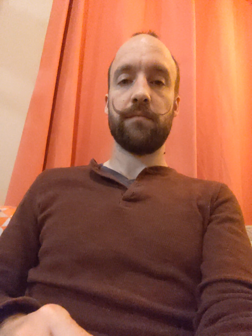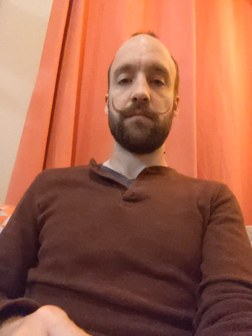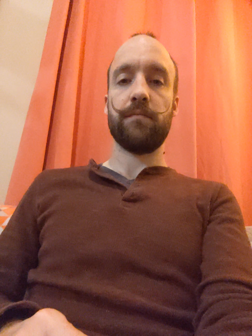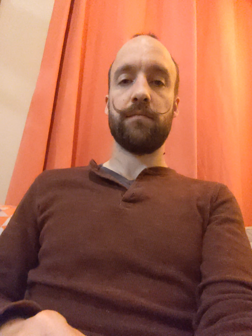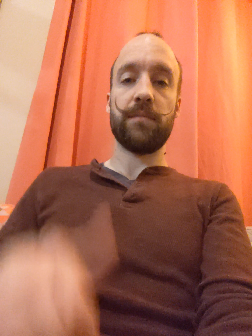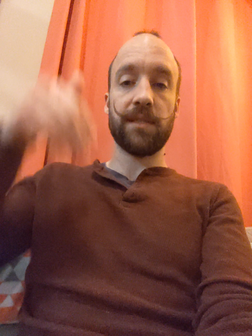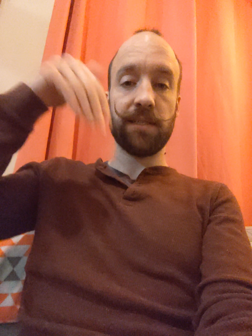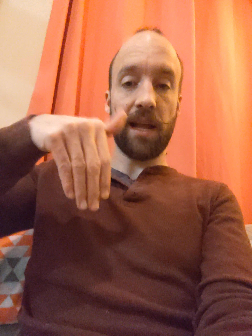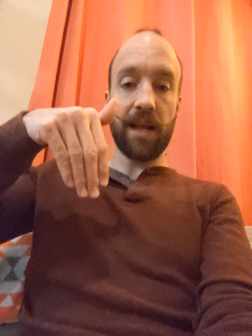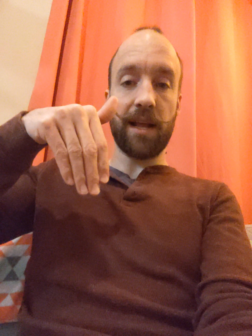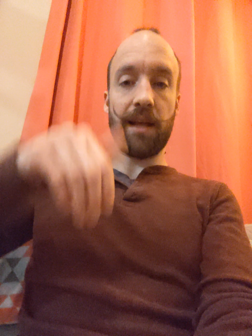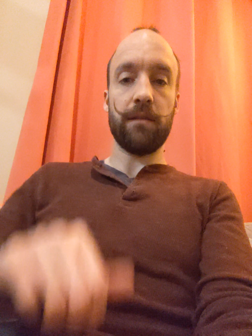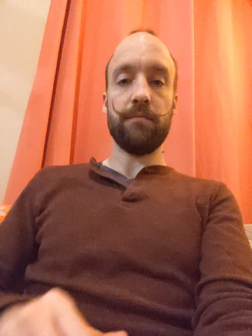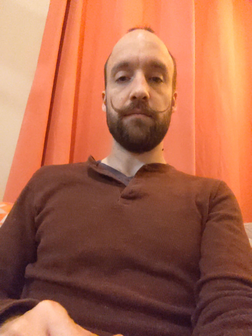night